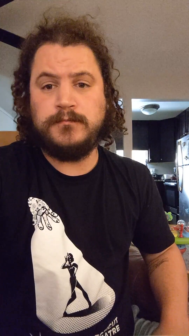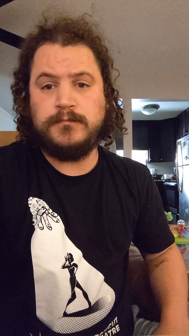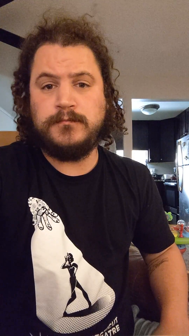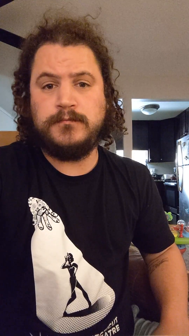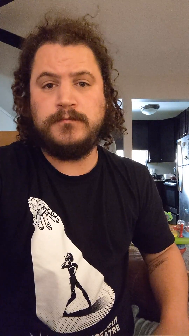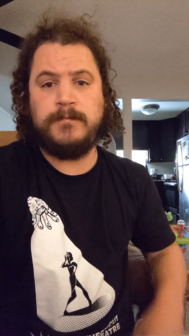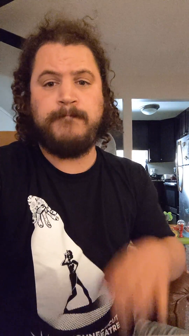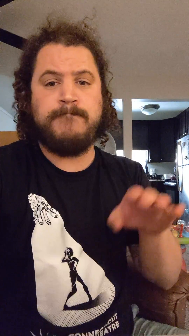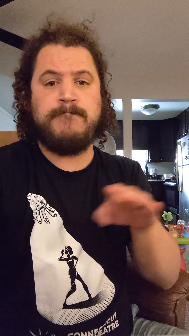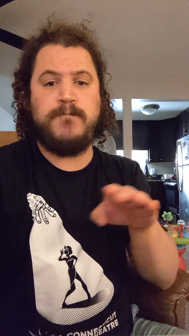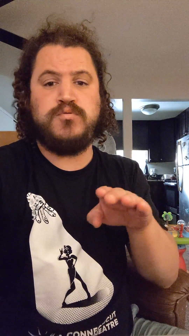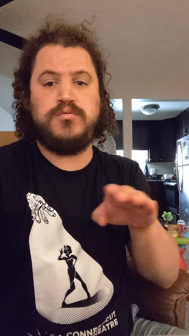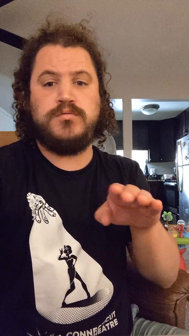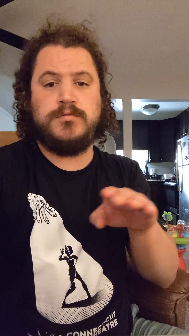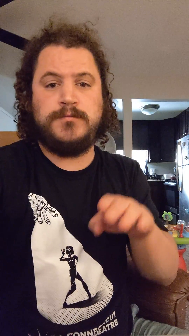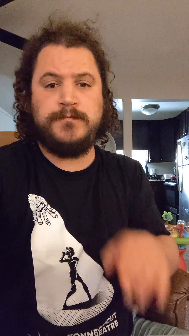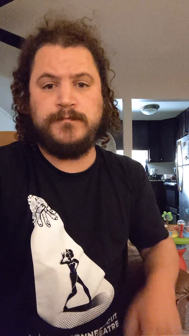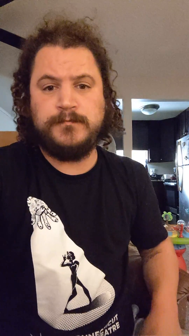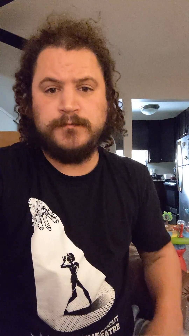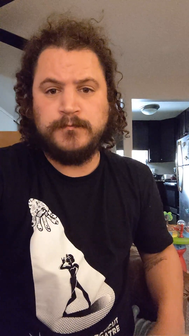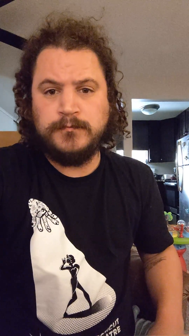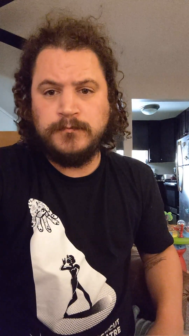boots